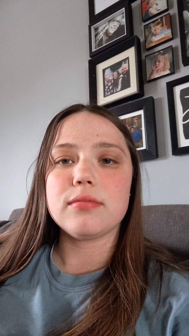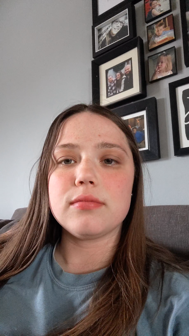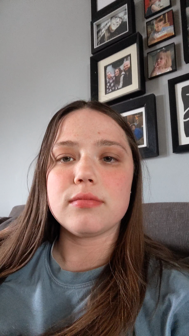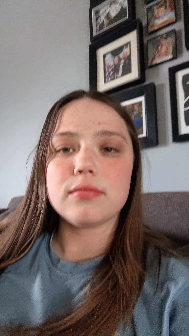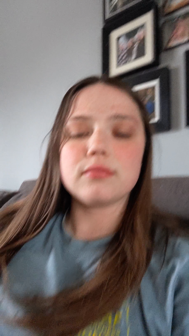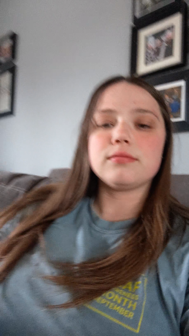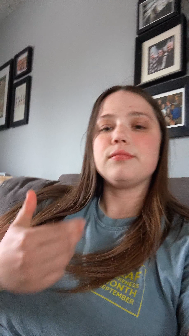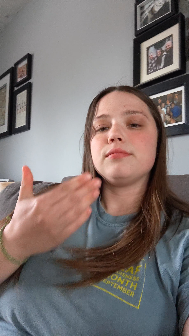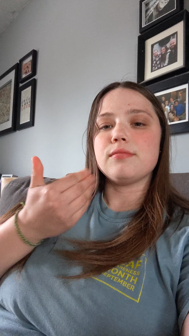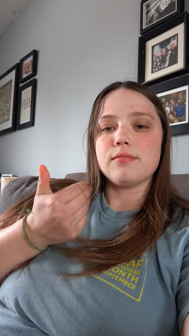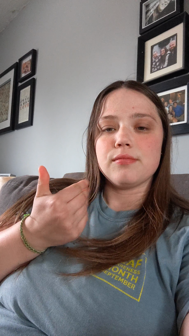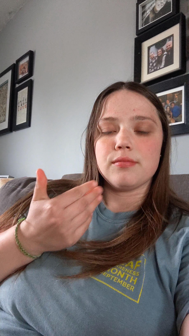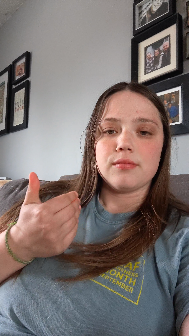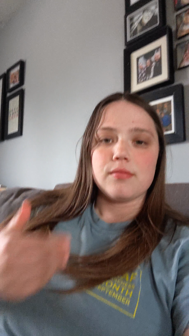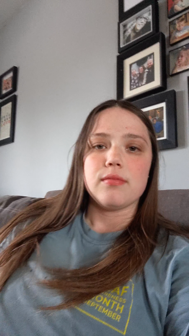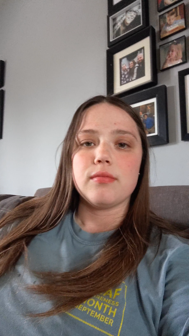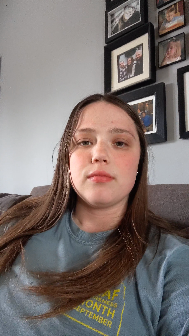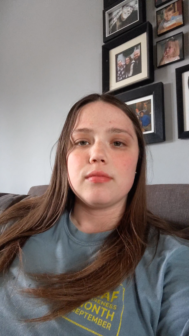butterfly